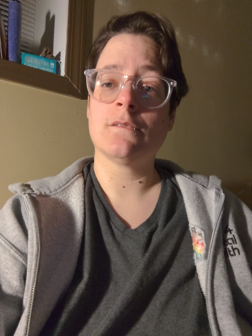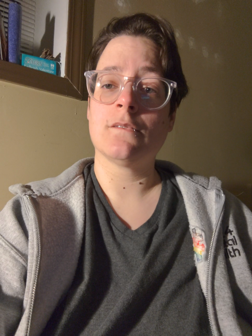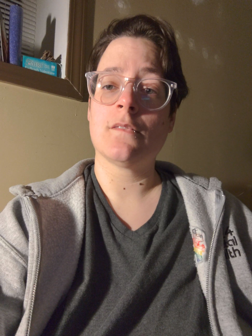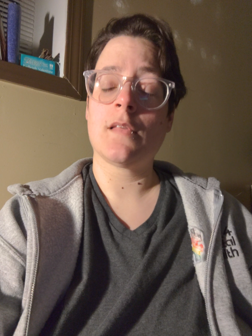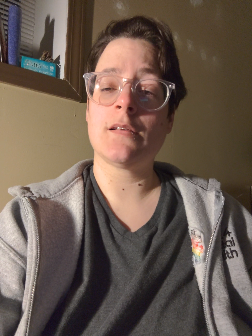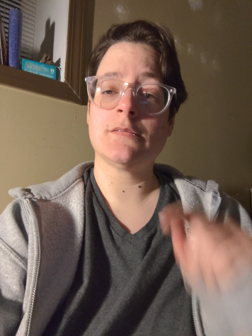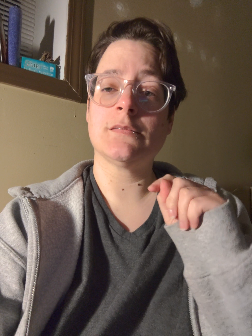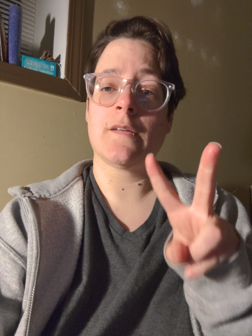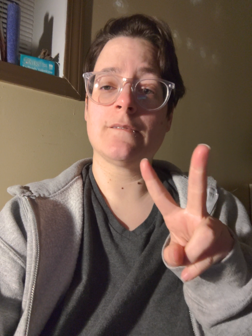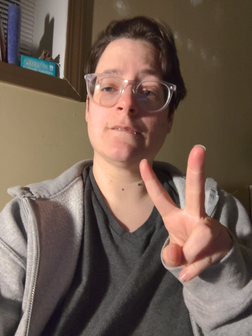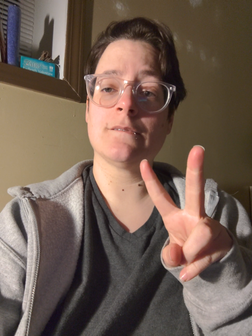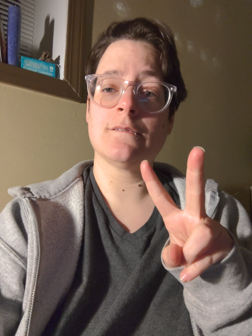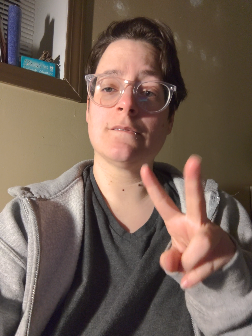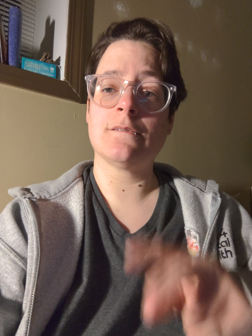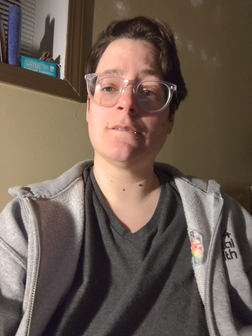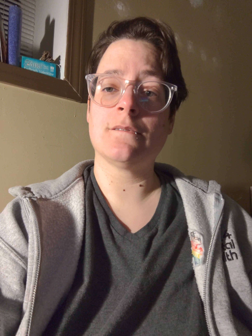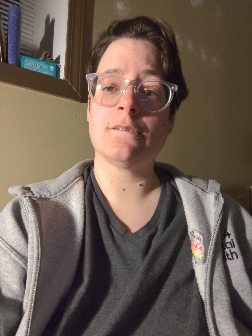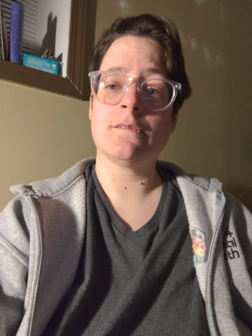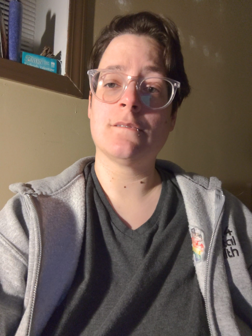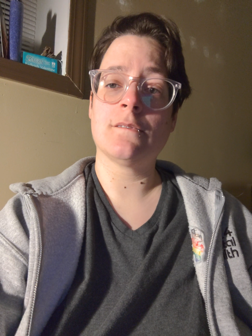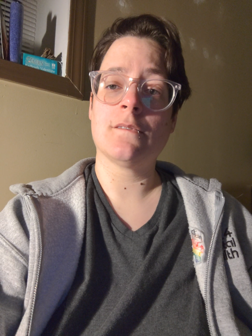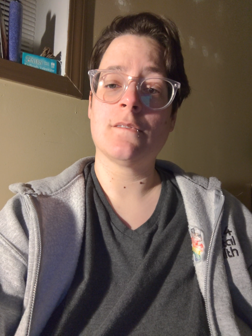TV